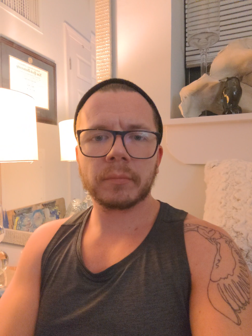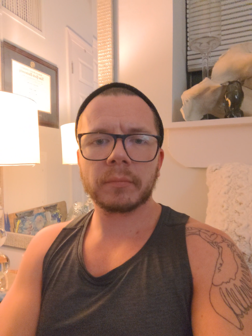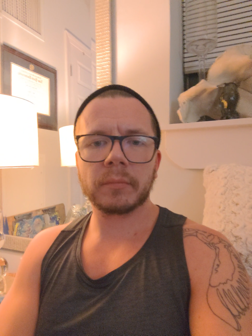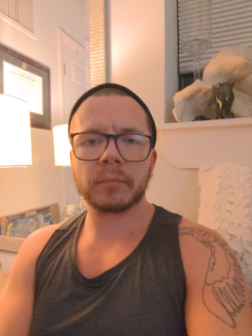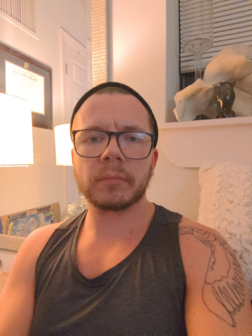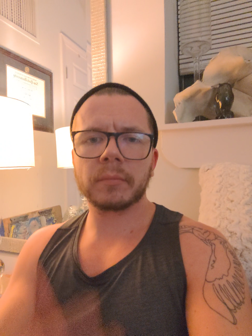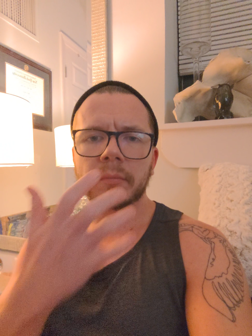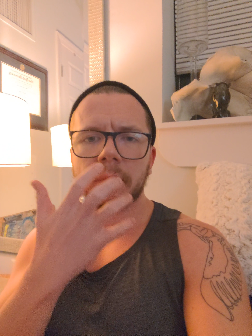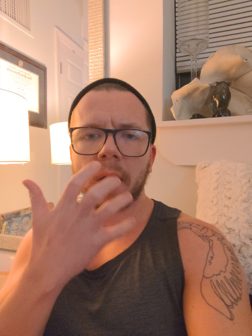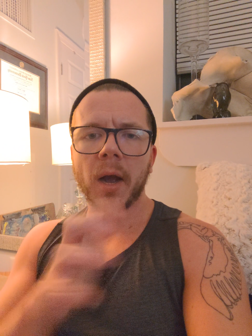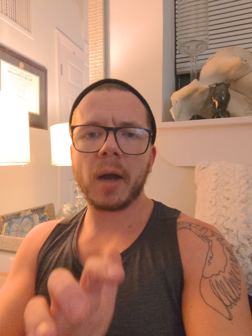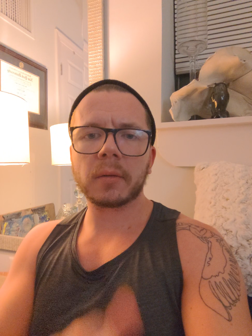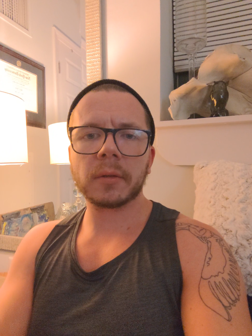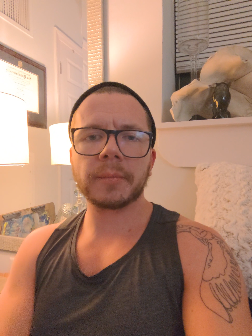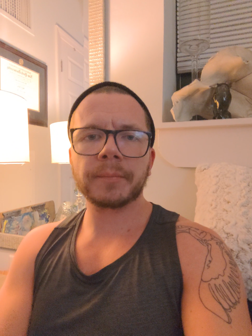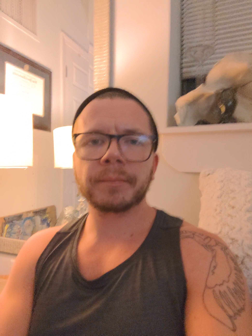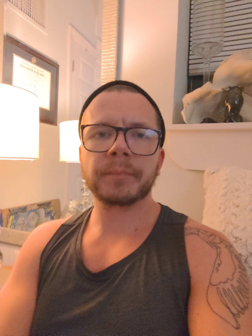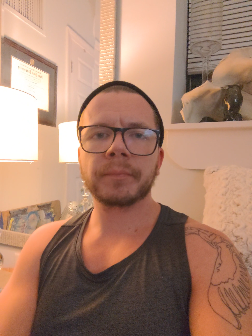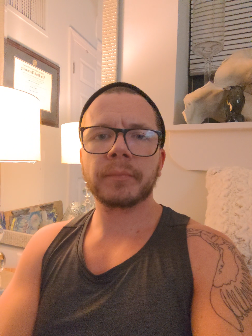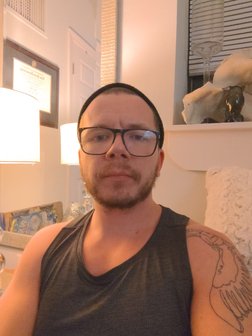hot